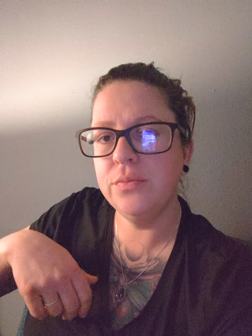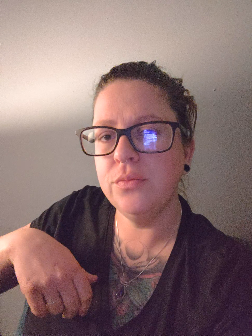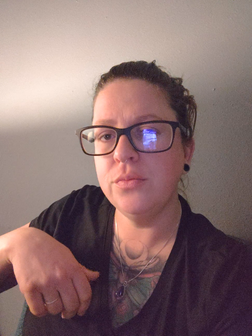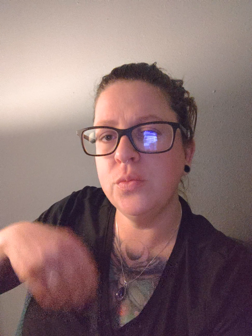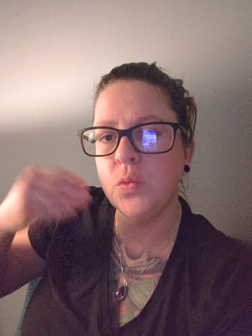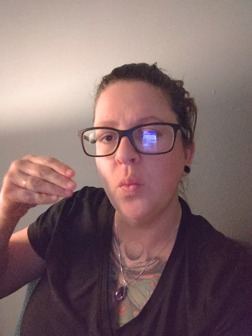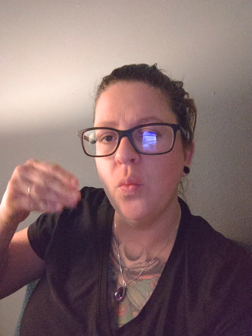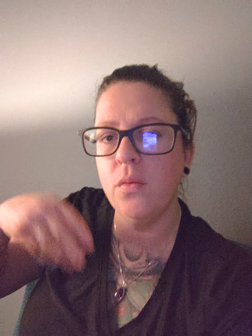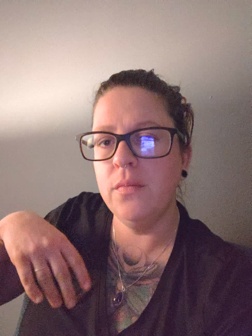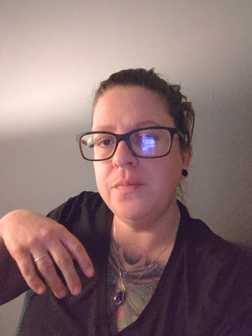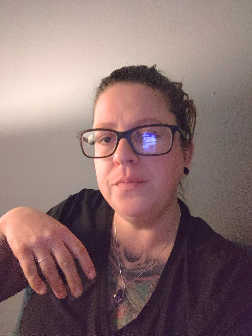store